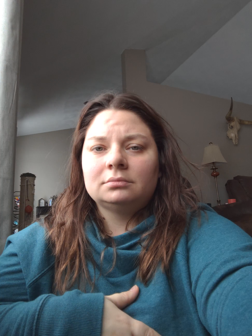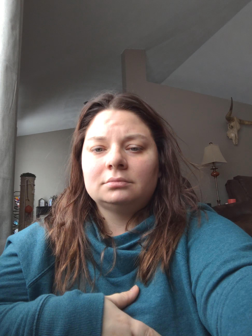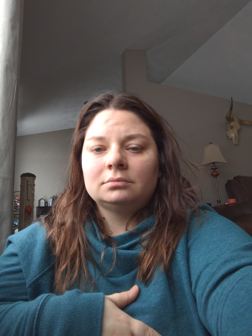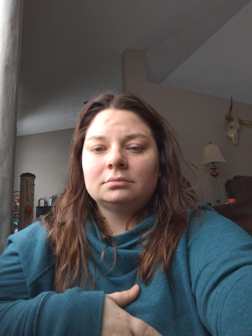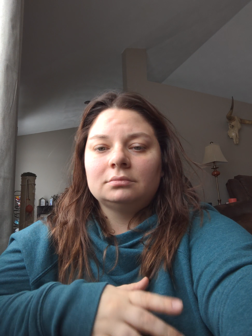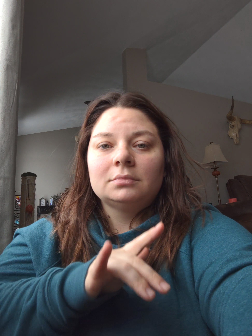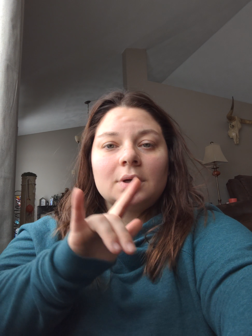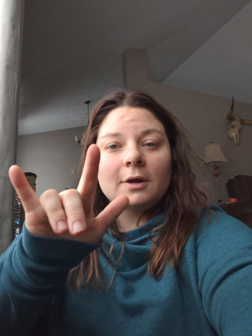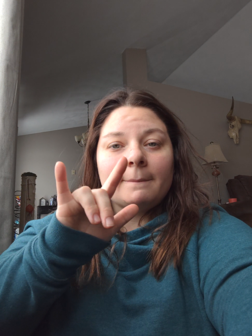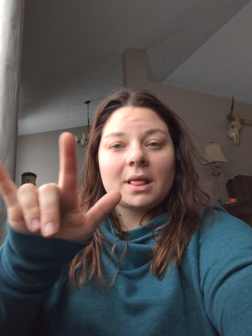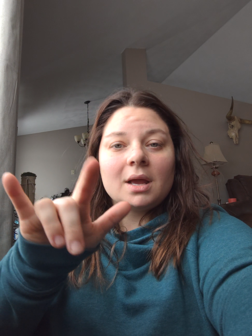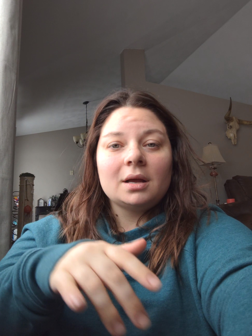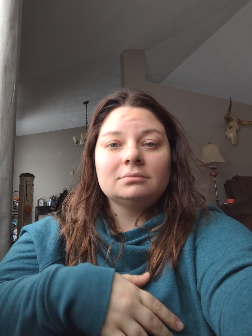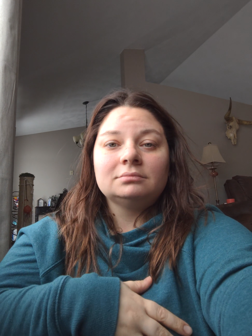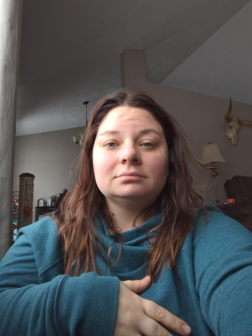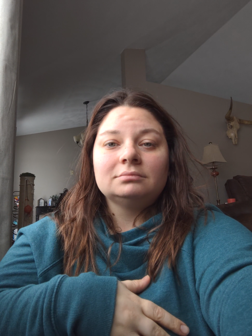airplane